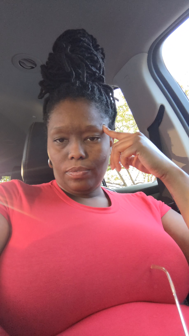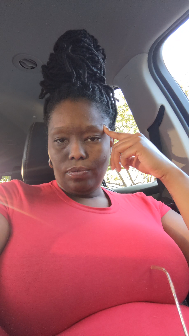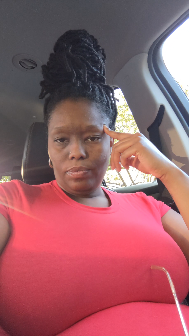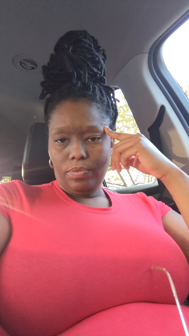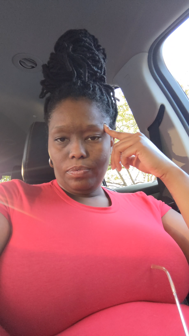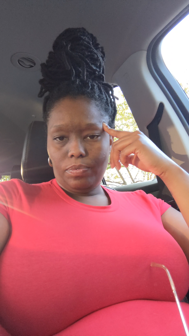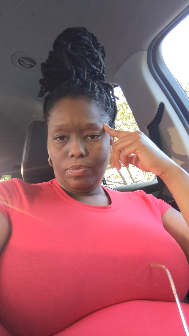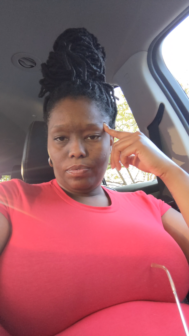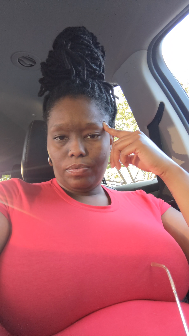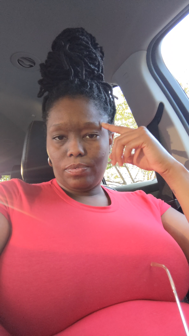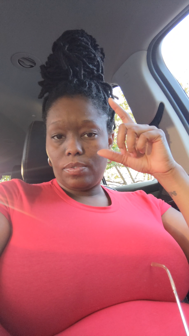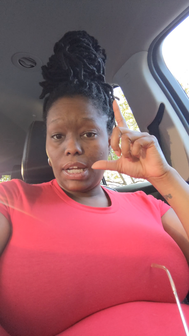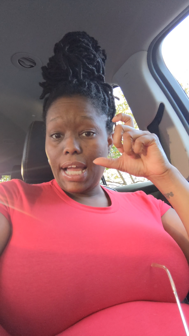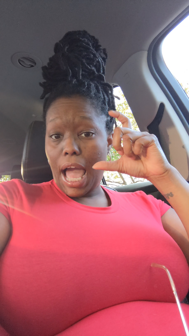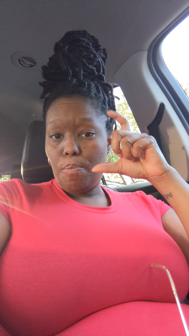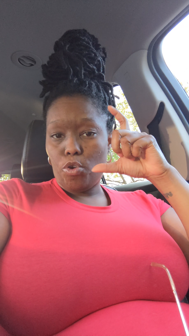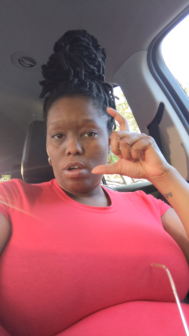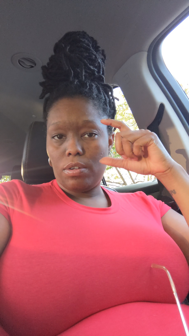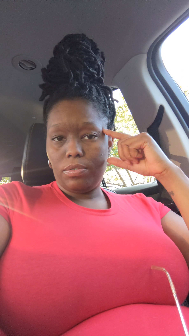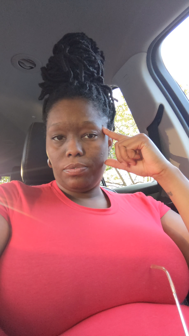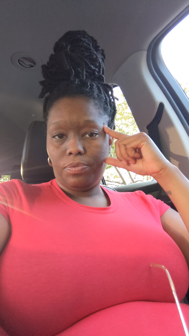camera